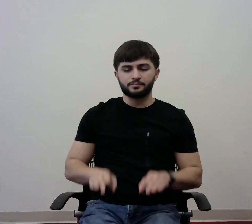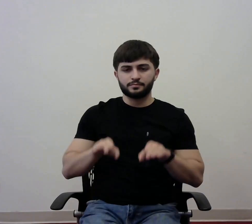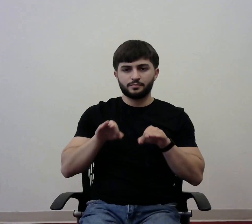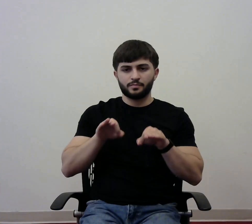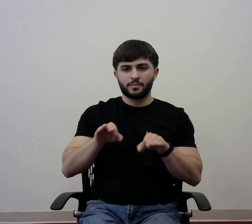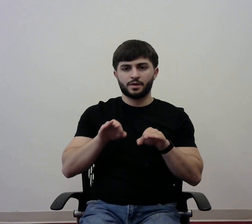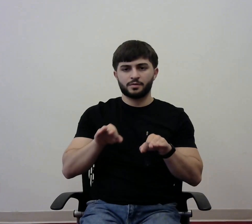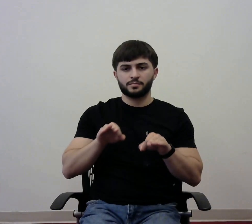avtomobil